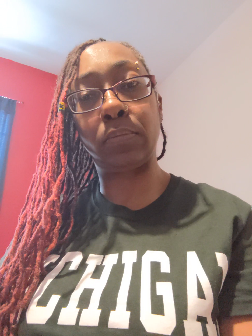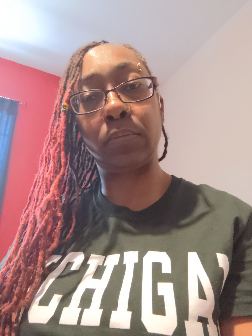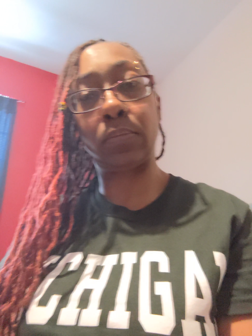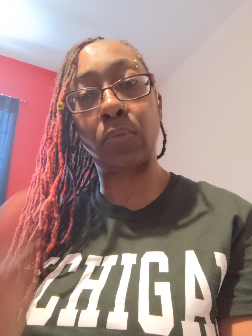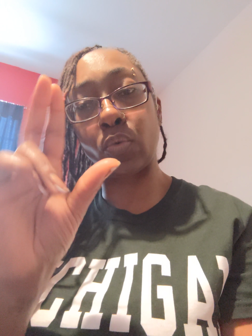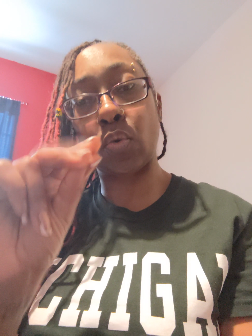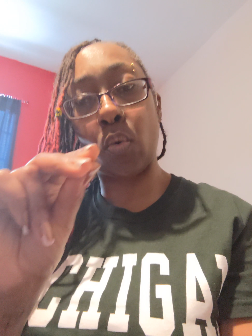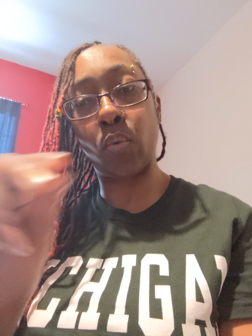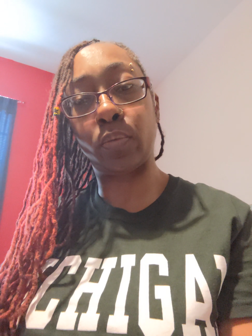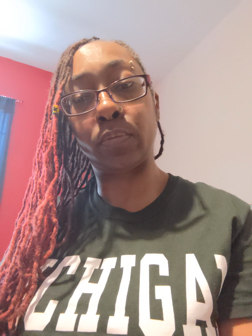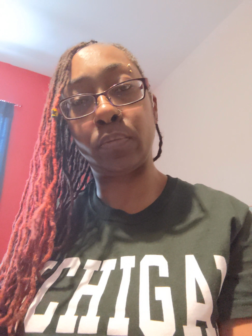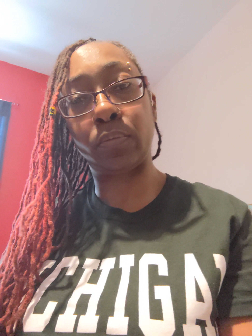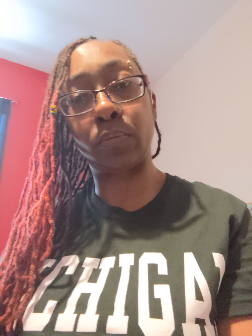no